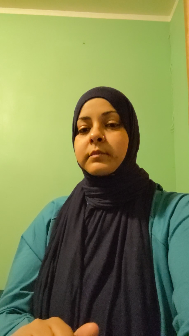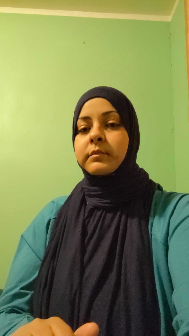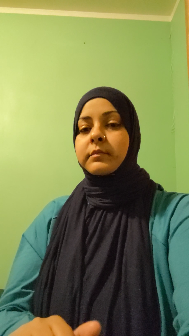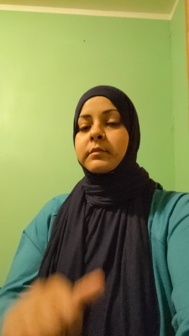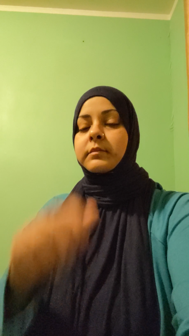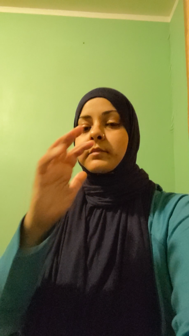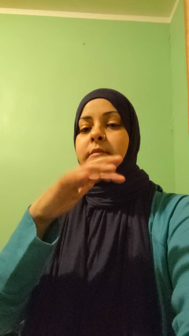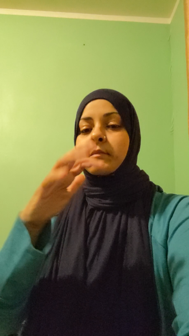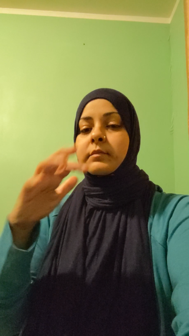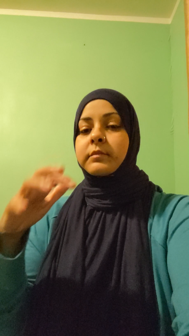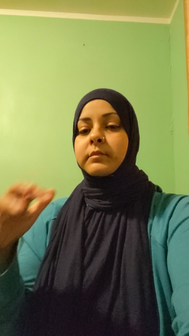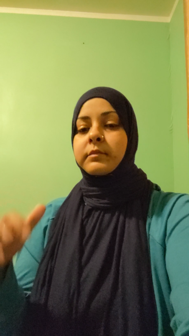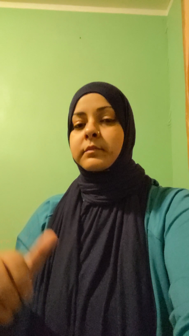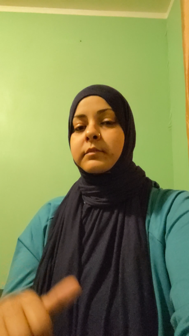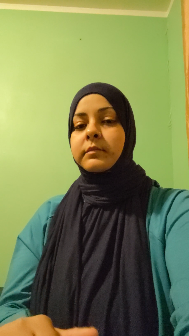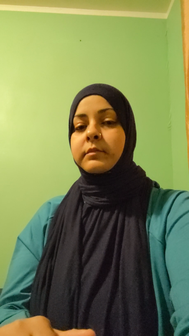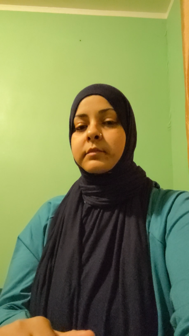grapes